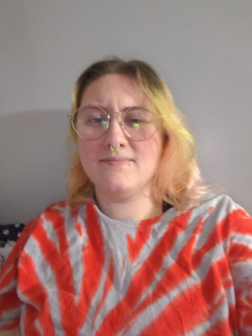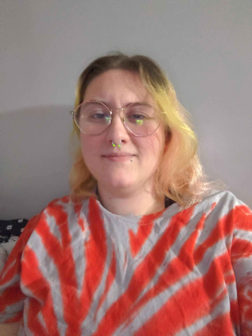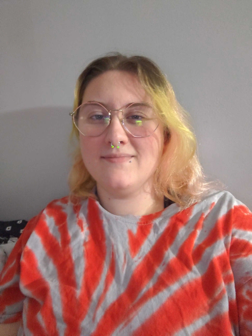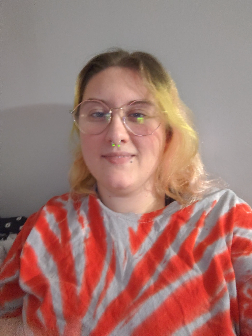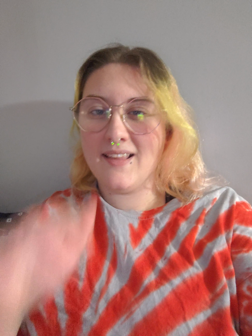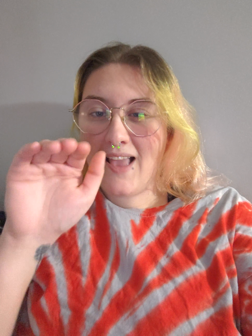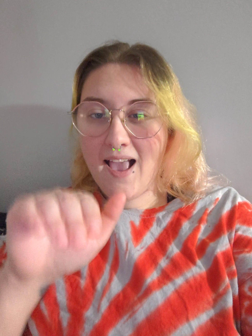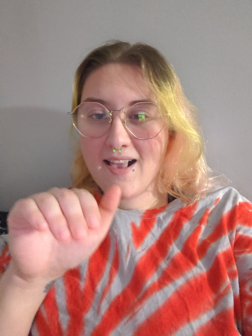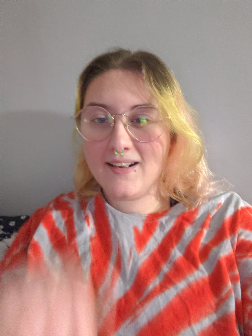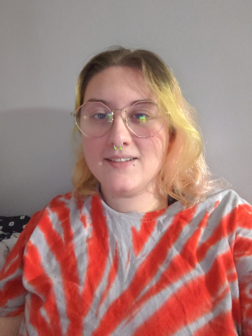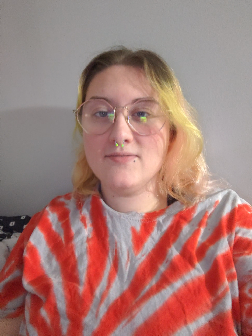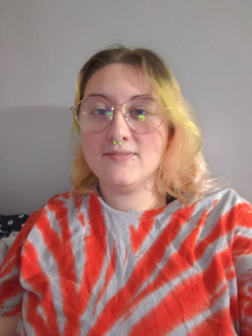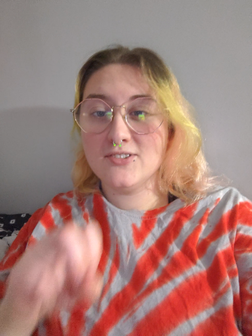night